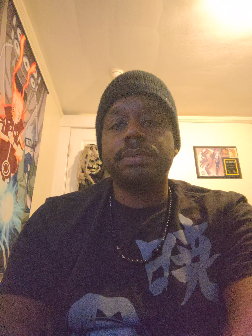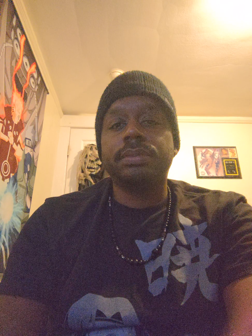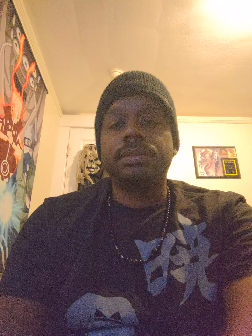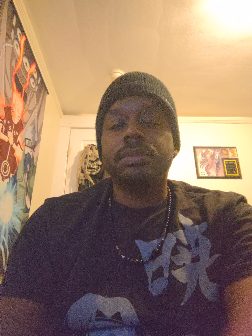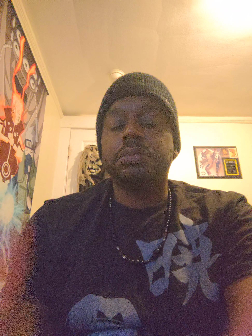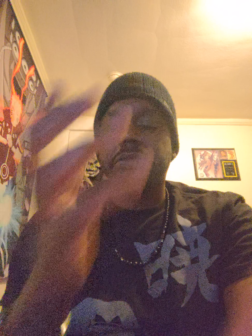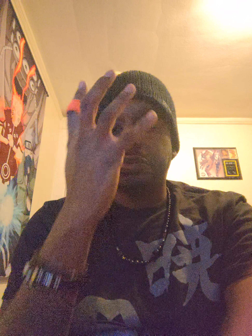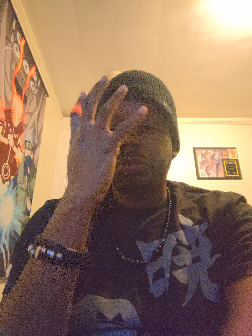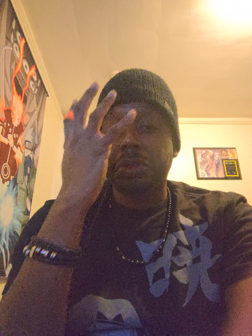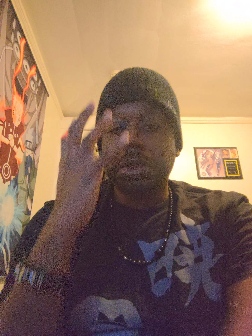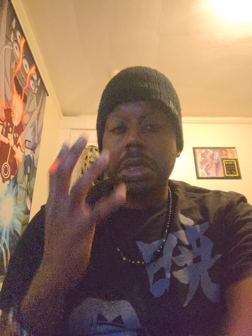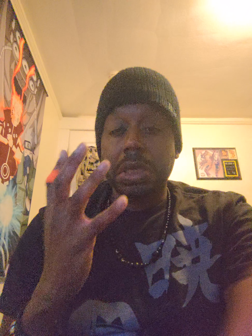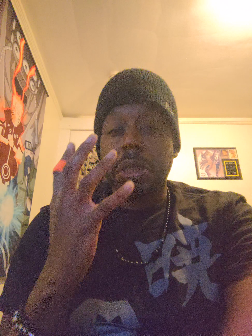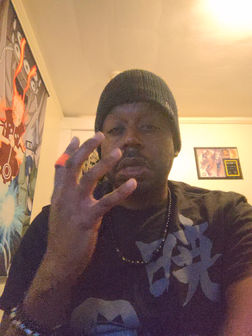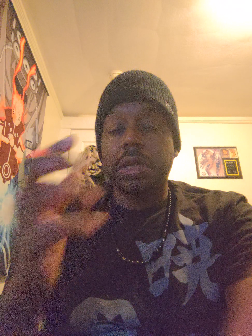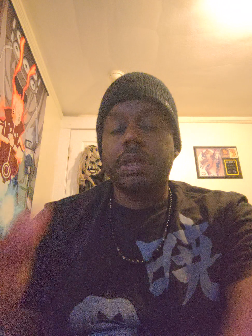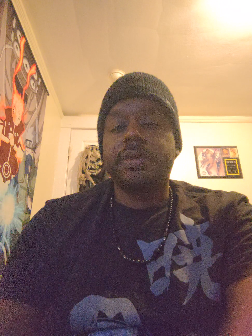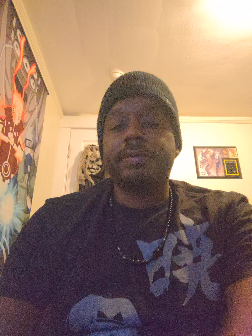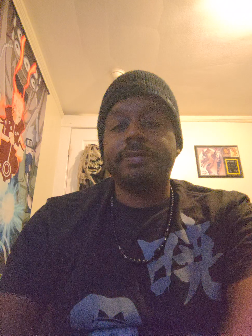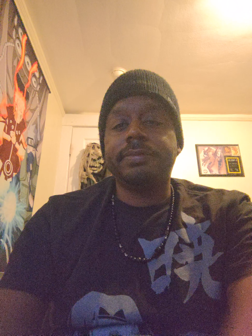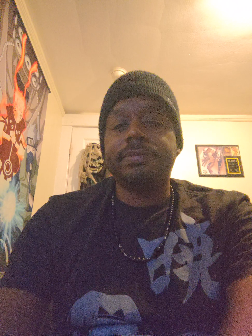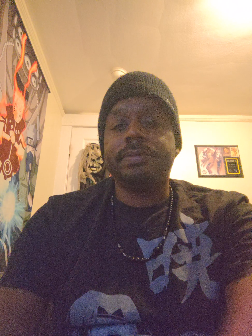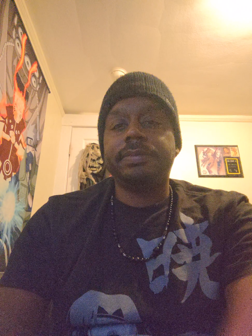sad